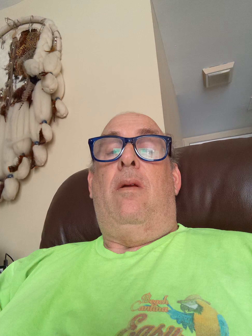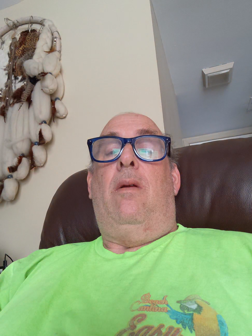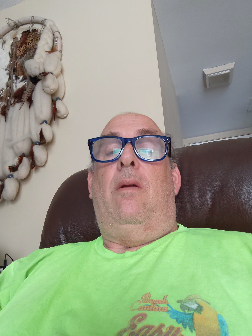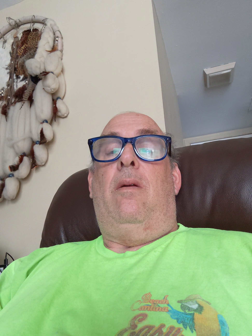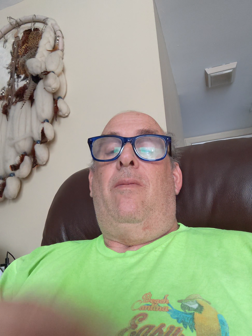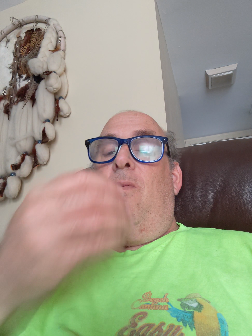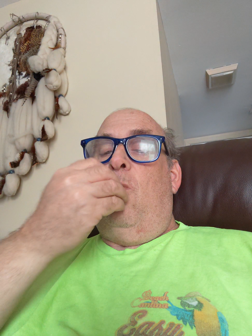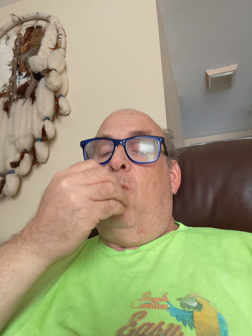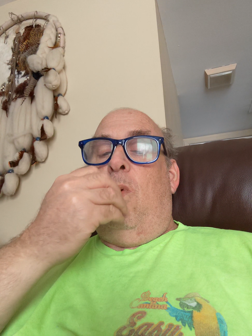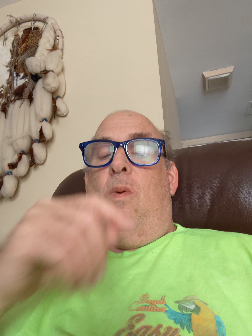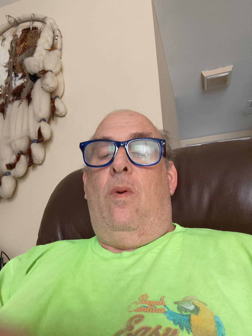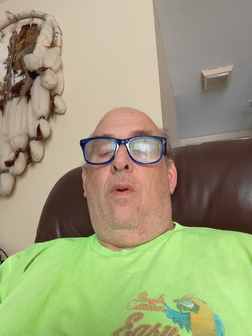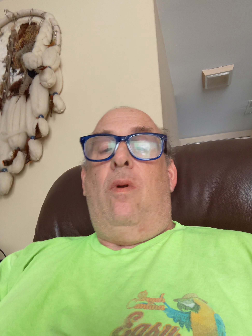food